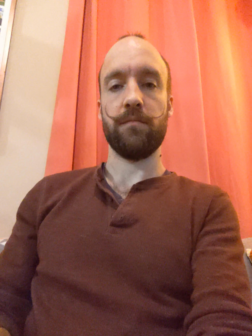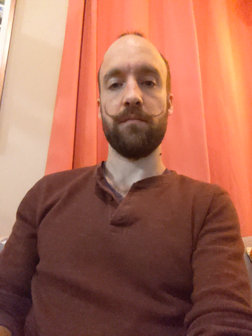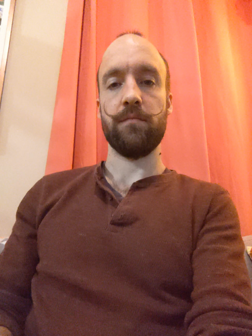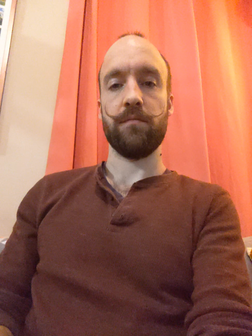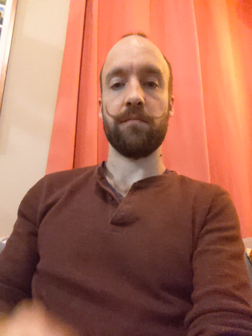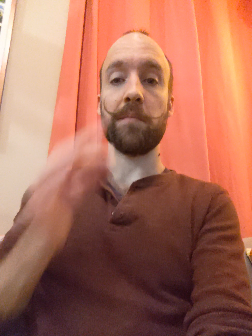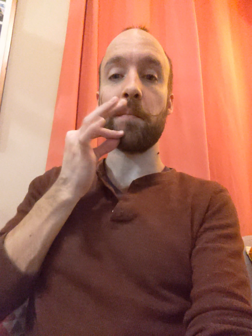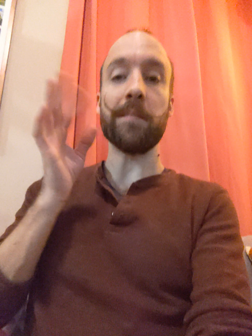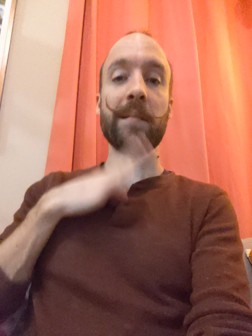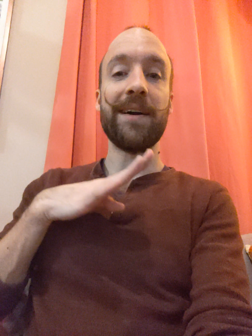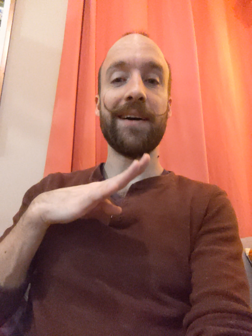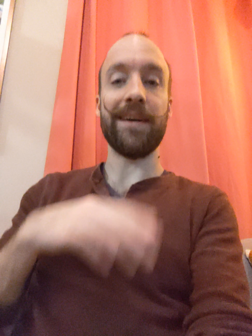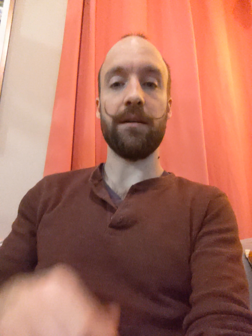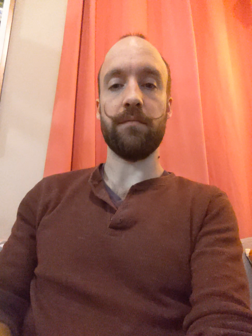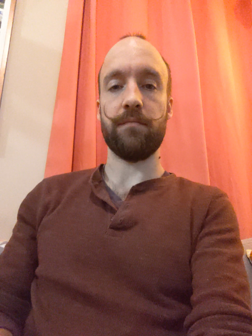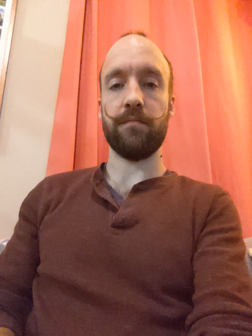bee